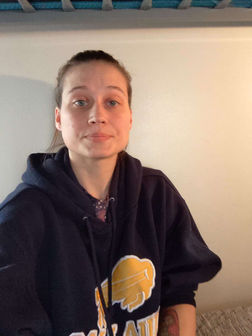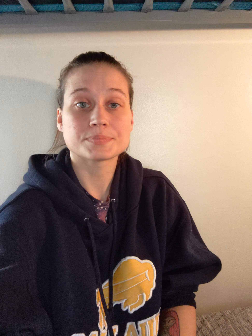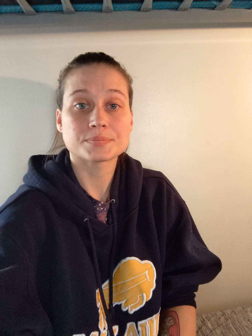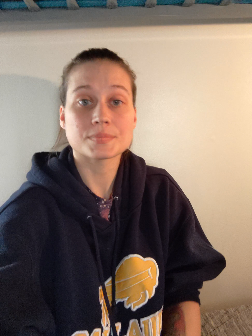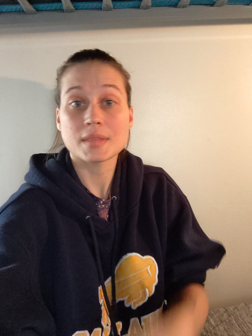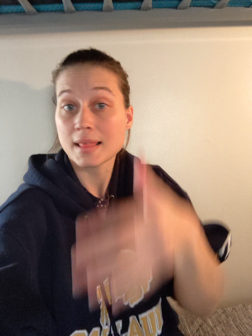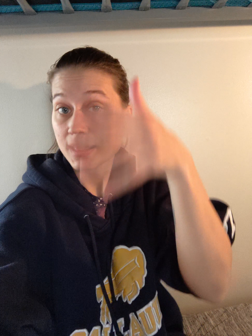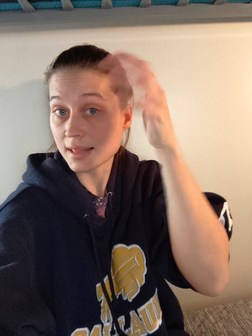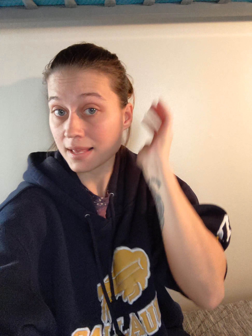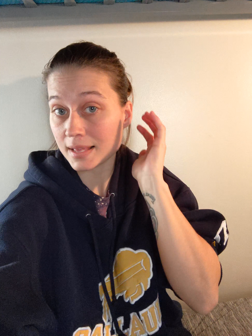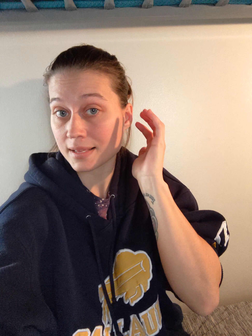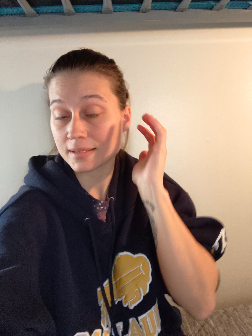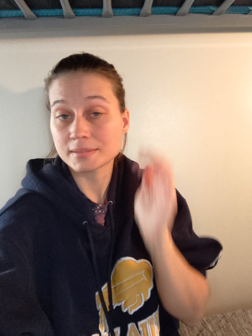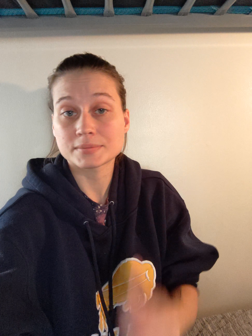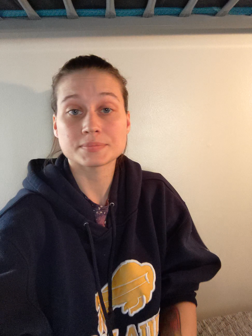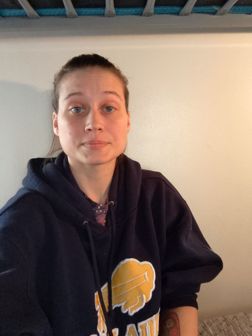lion